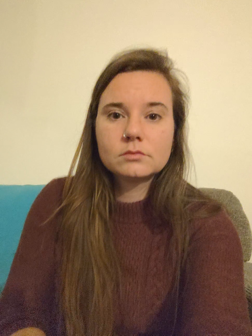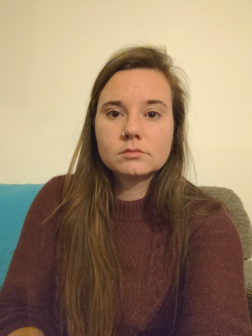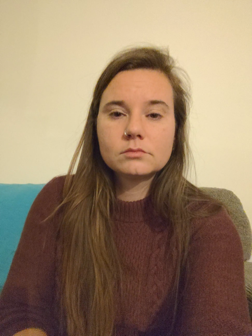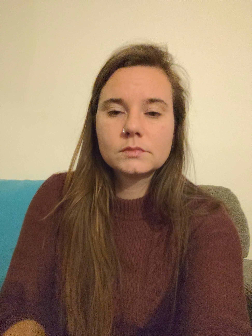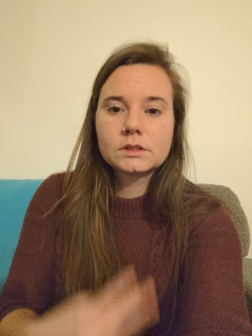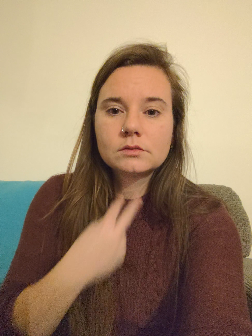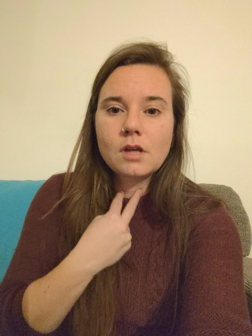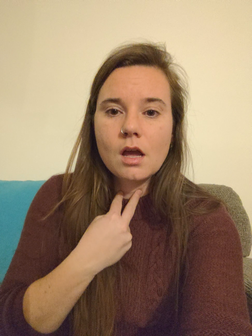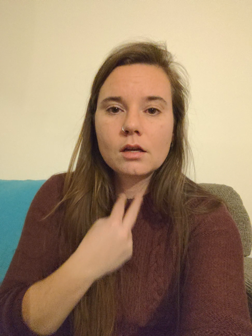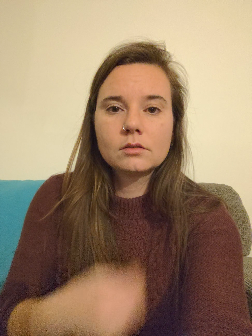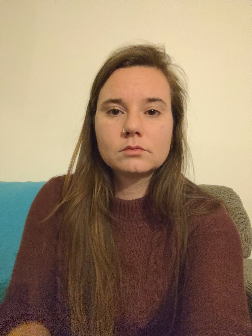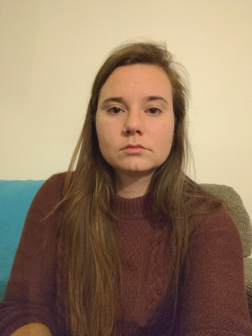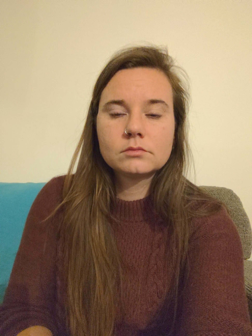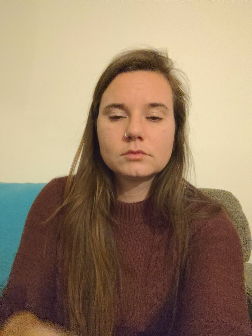stuck